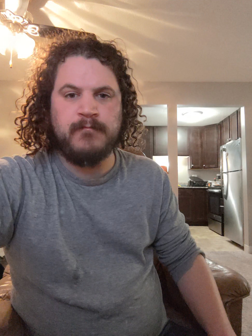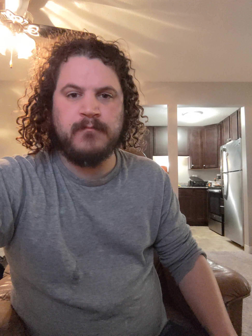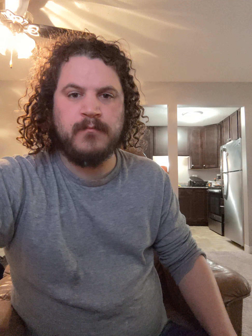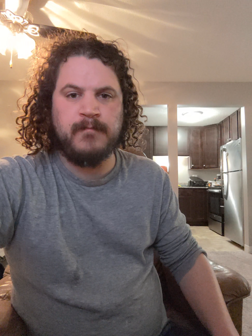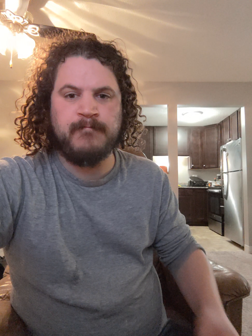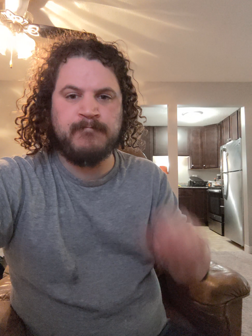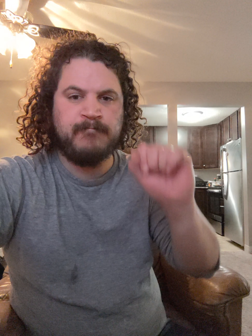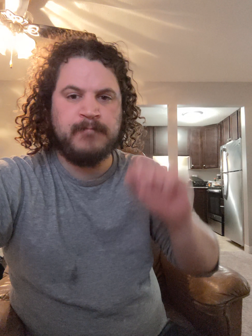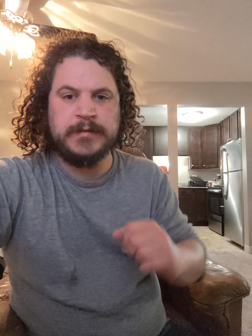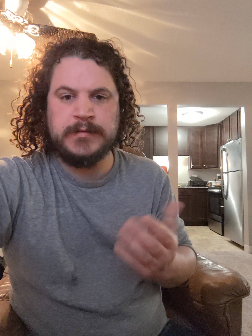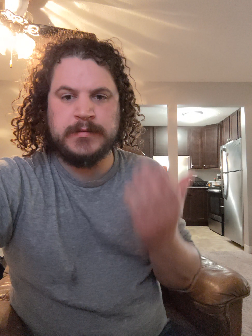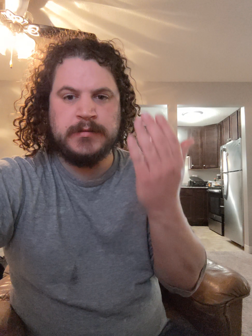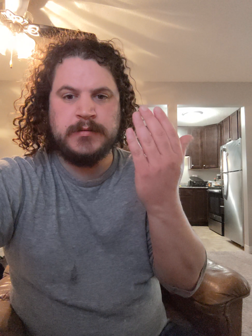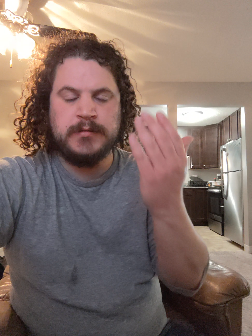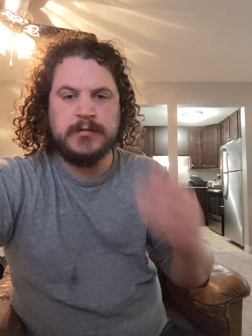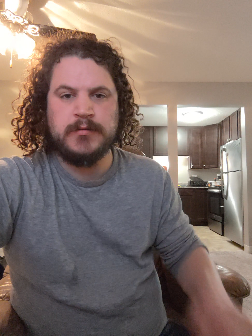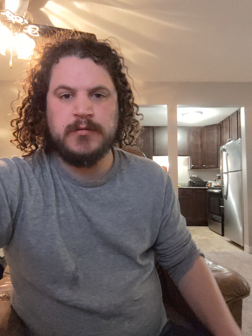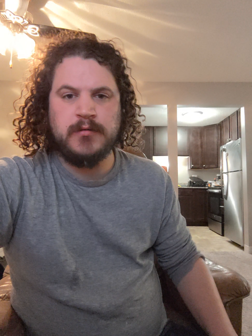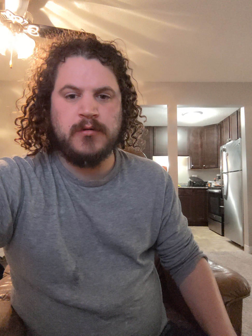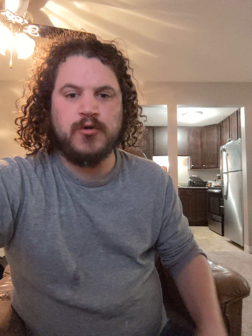mitten